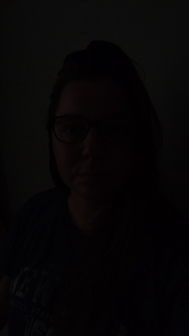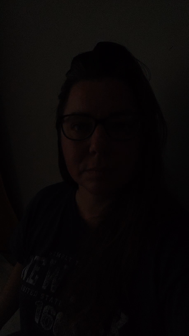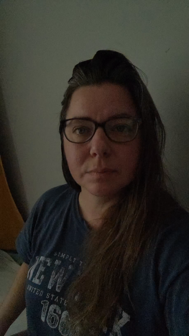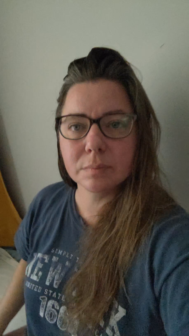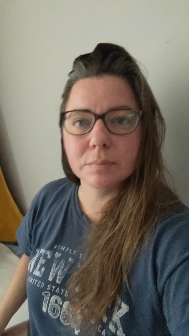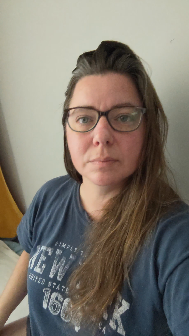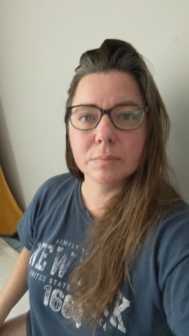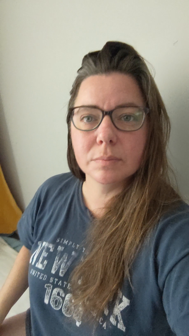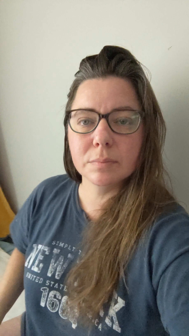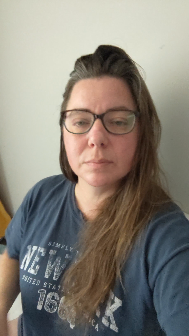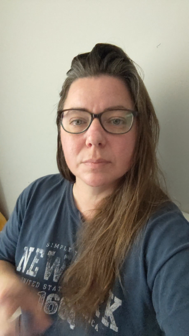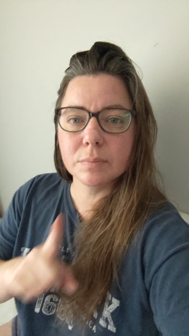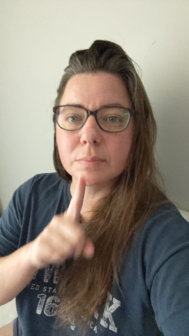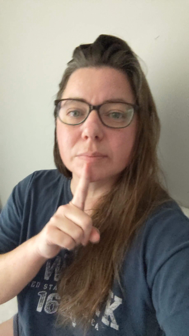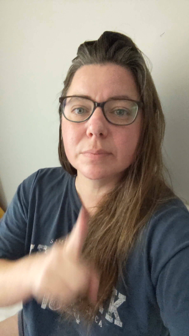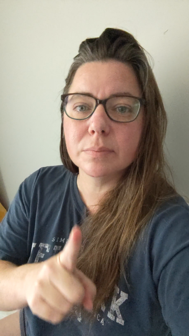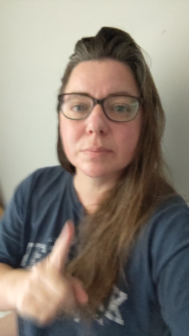is